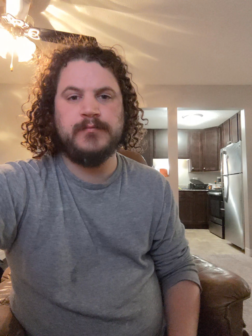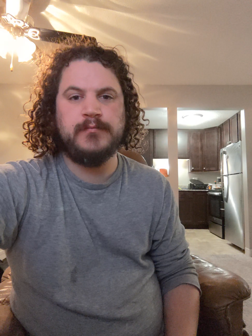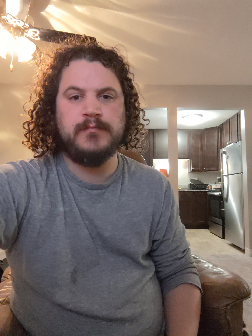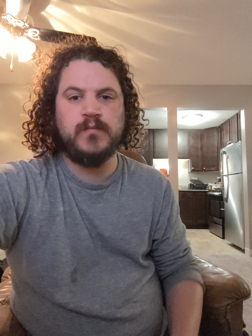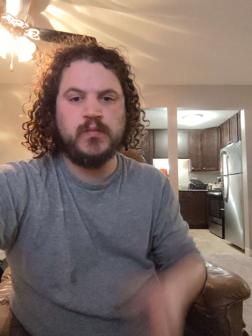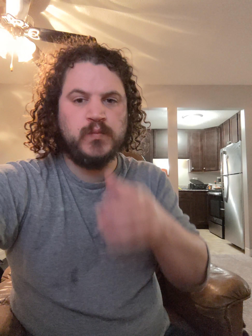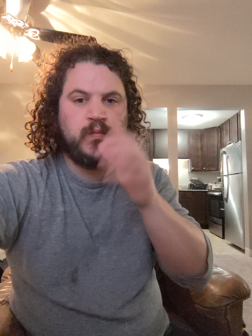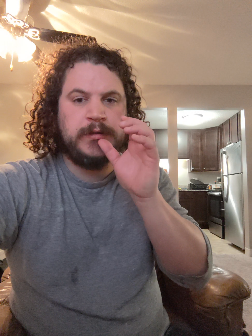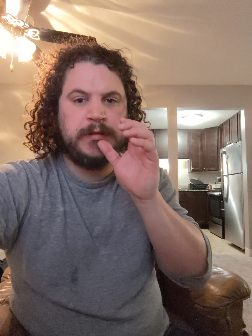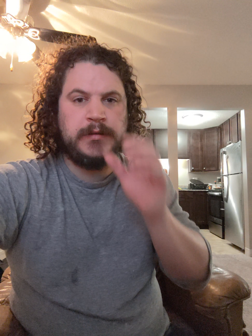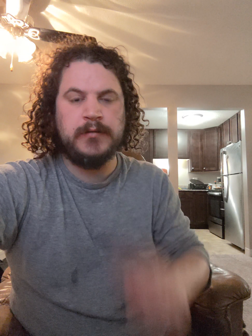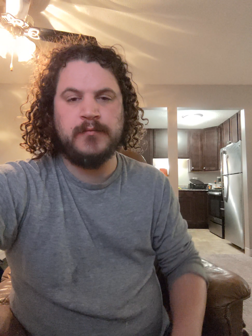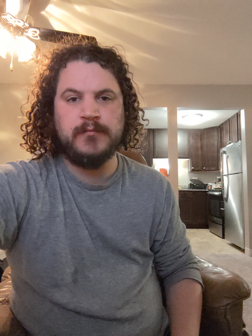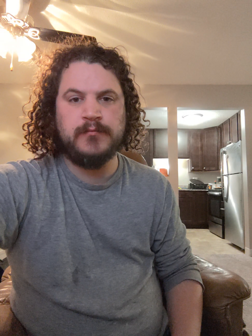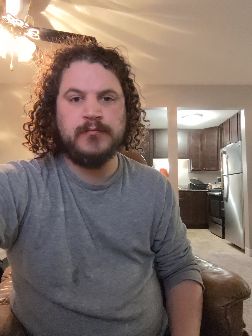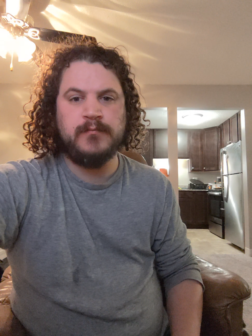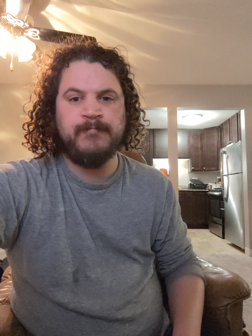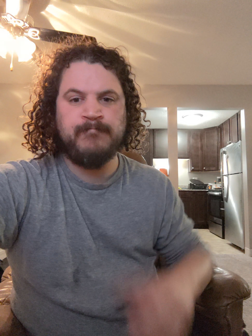drink